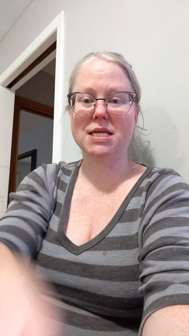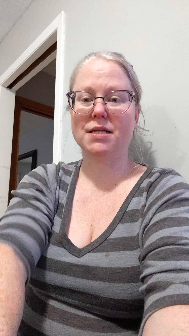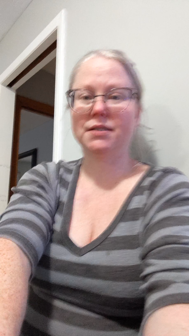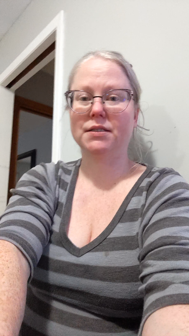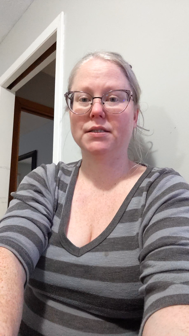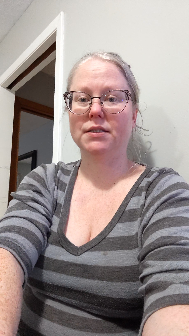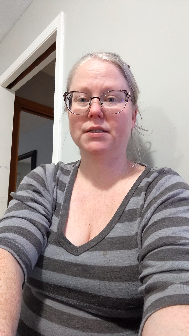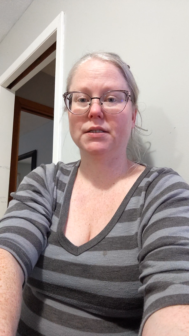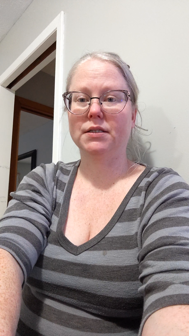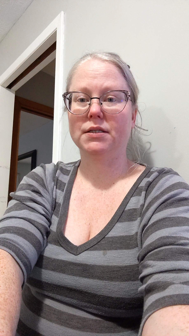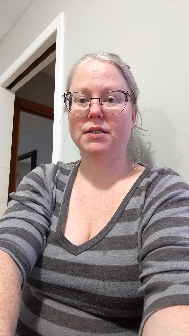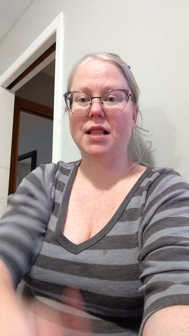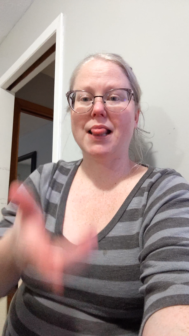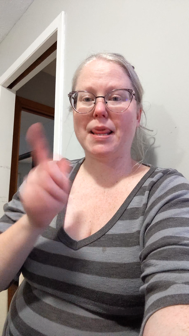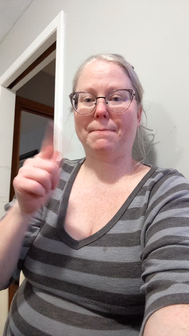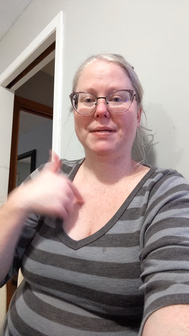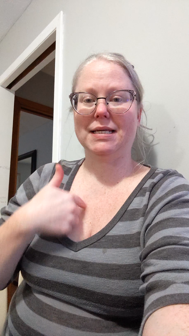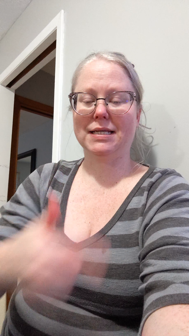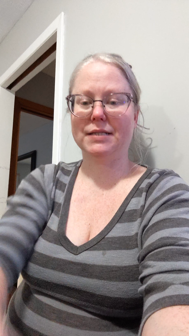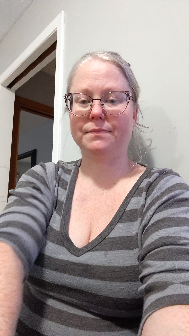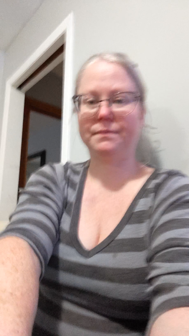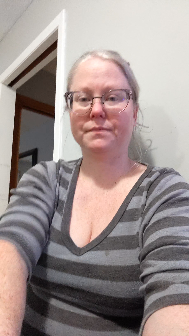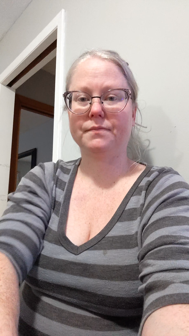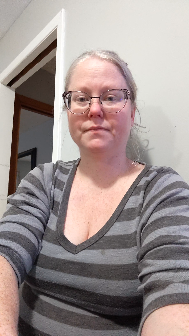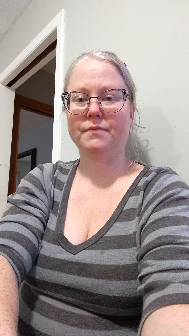let me